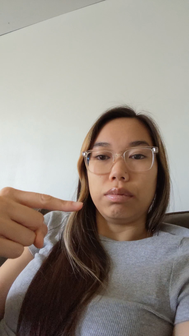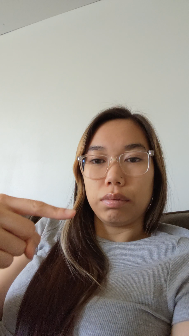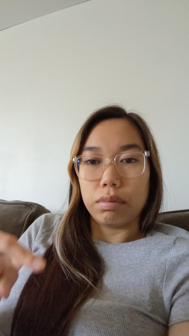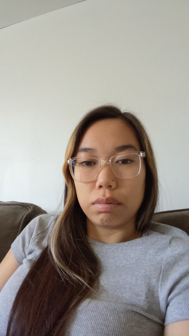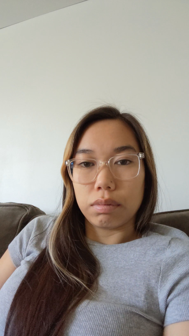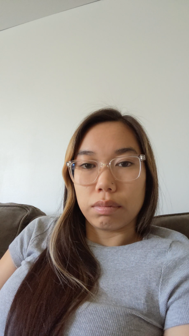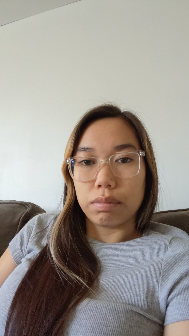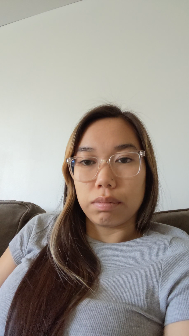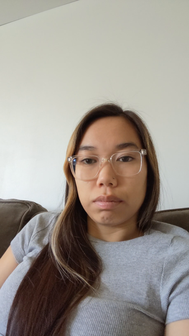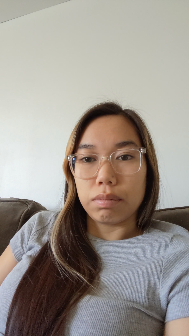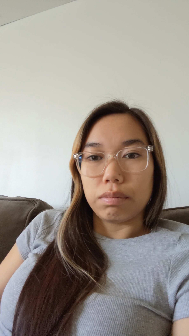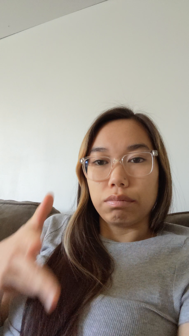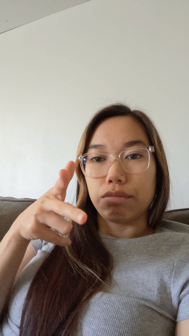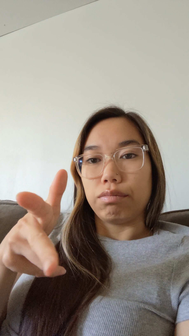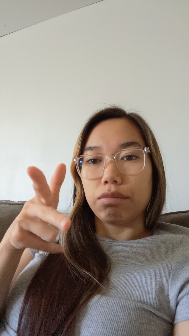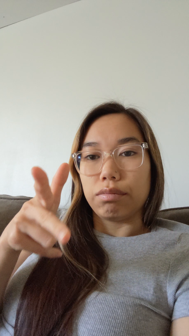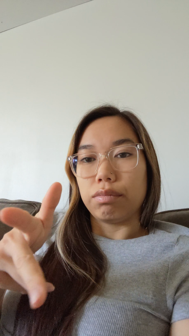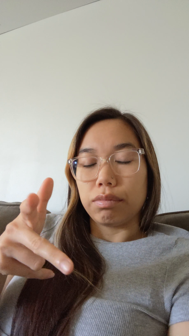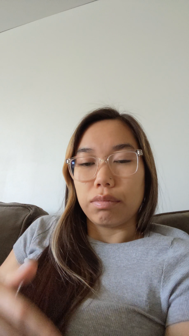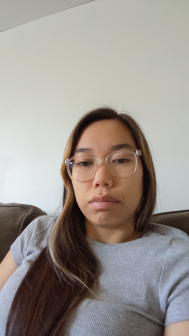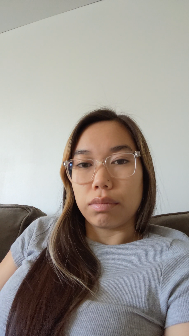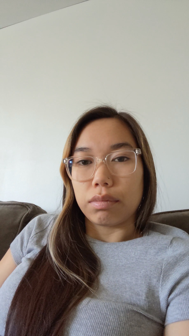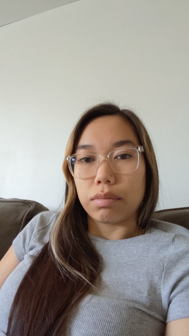garage